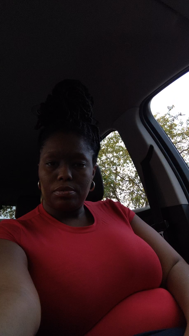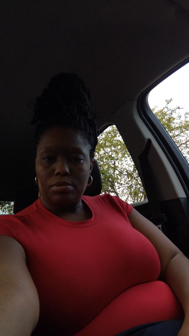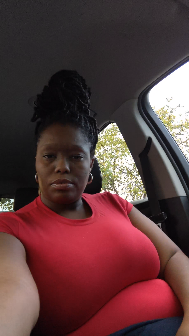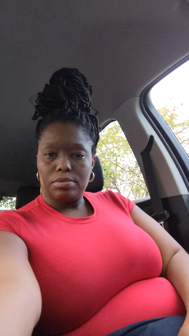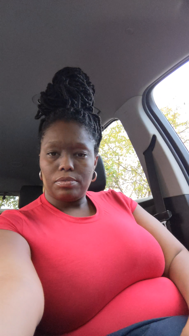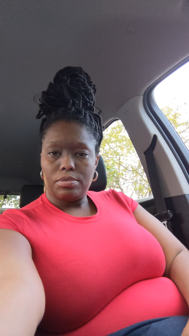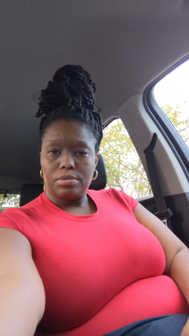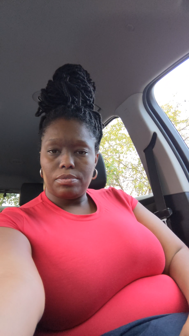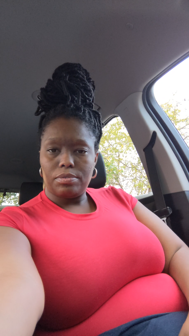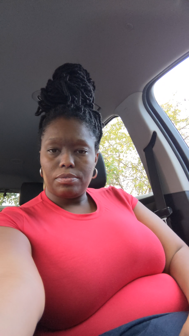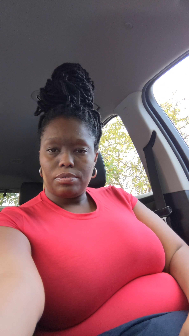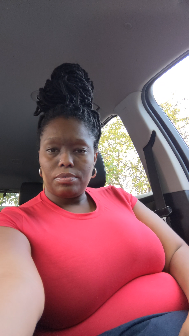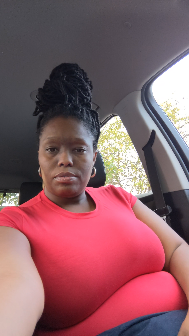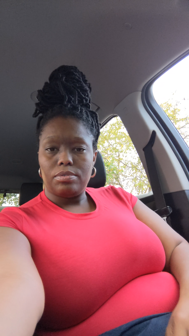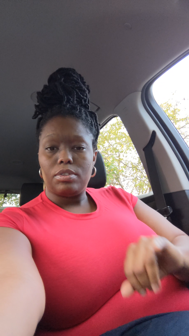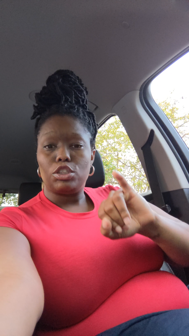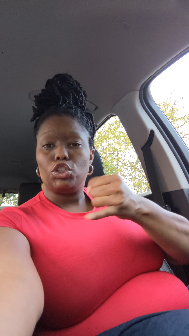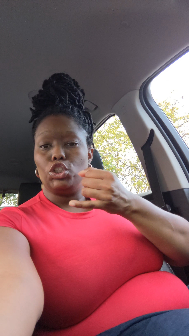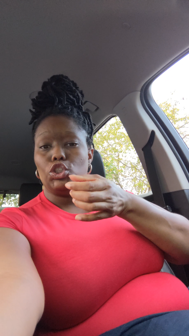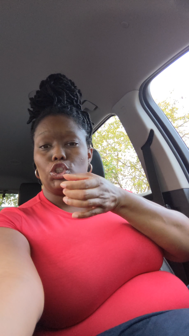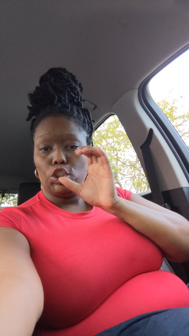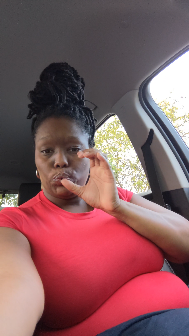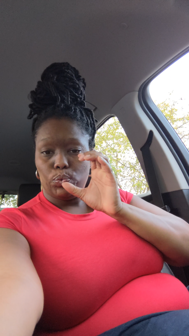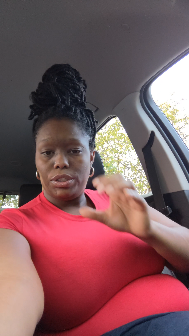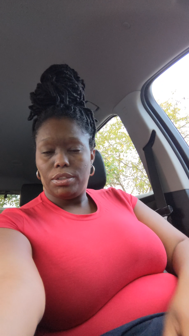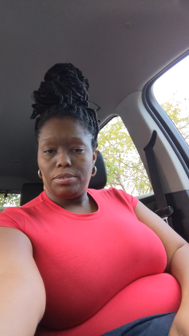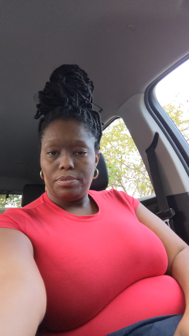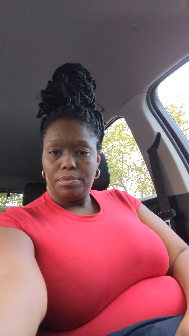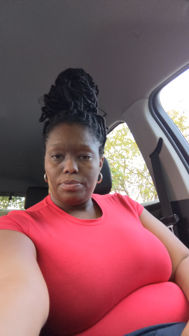juice